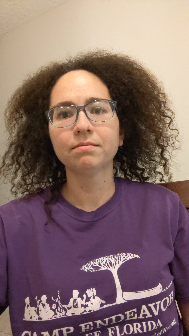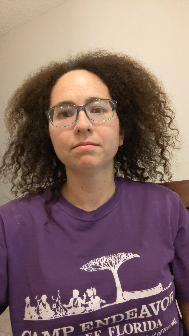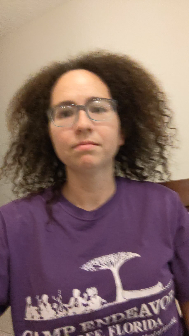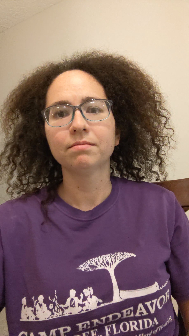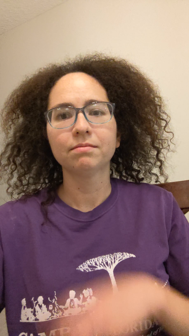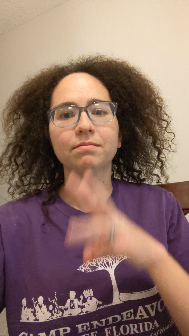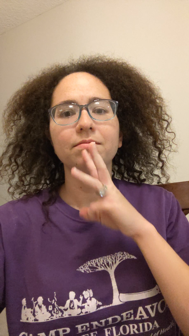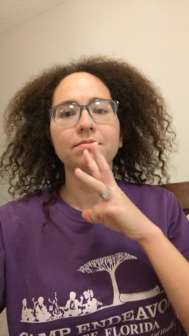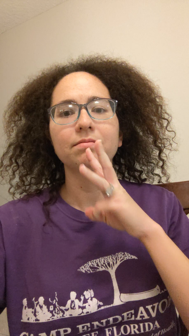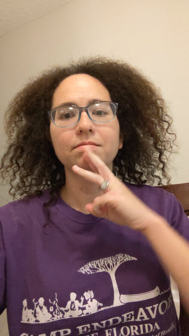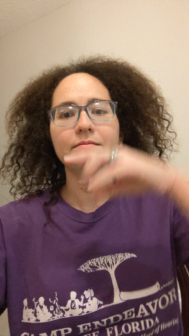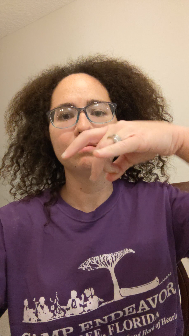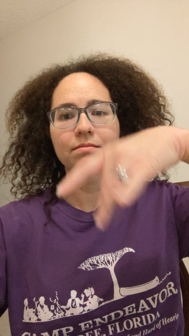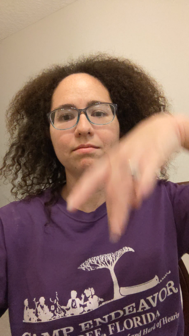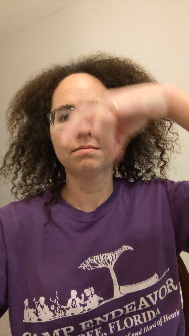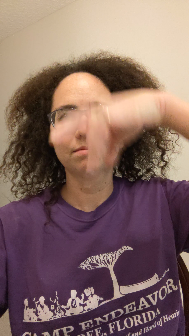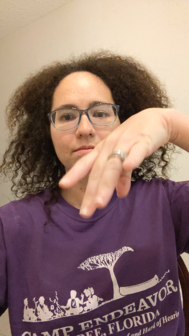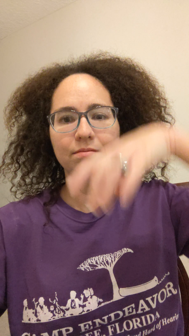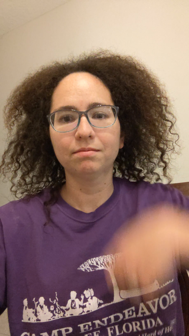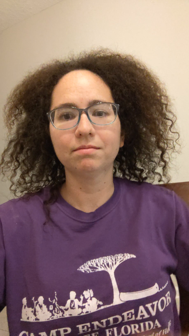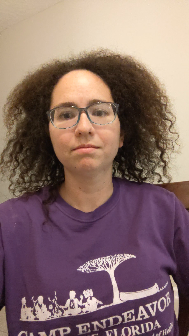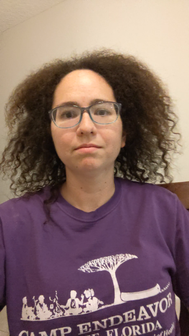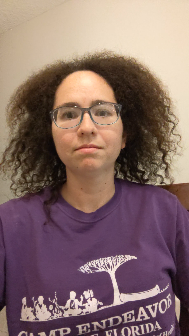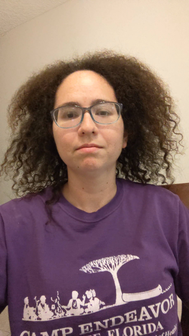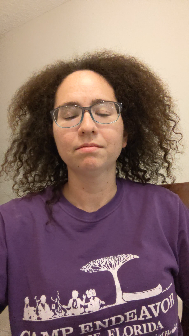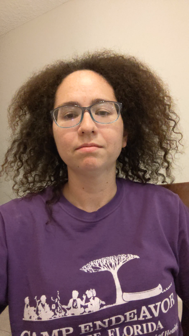melon